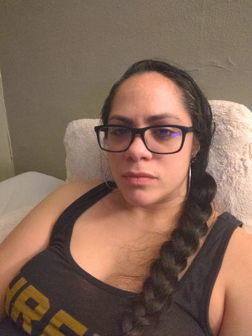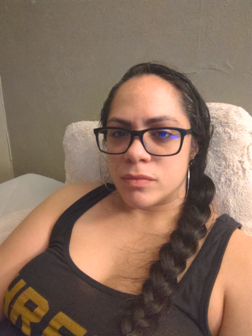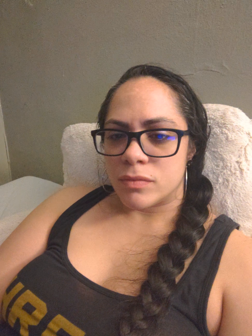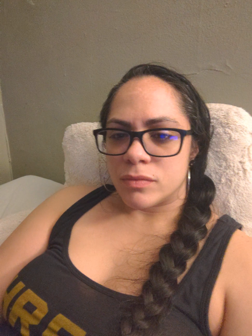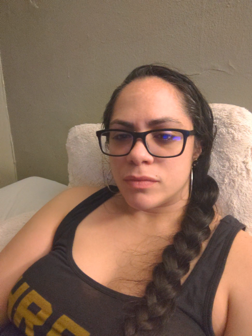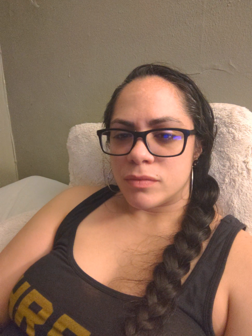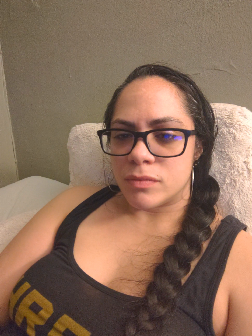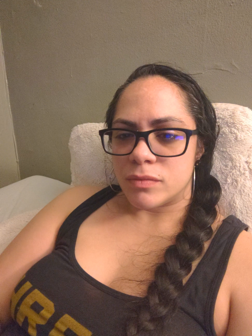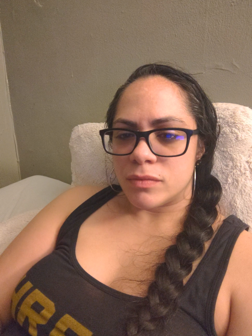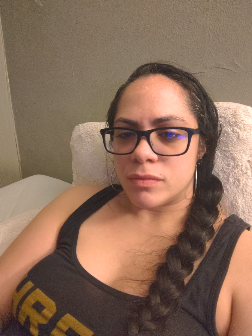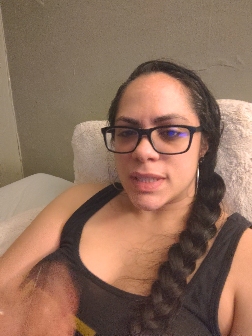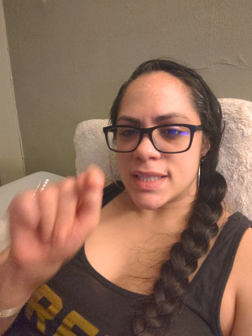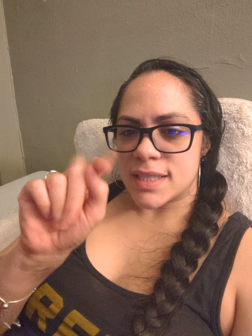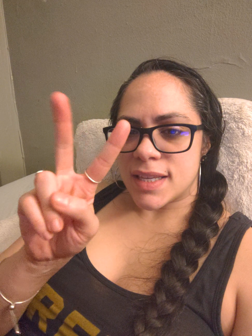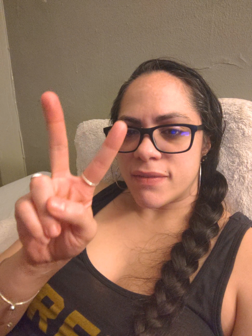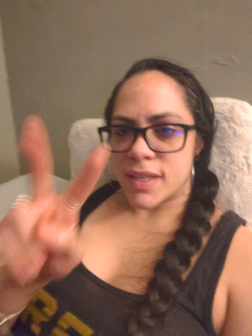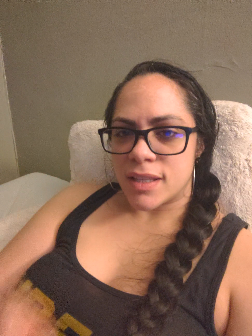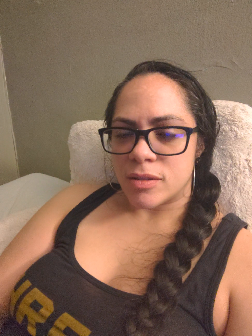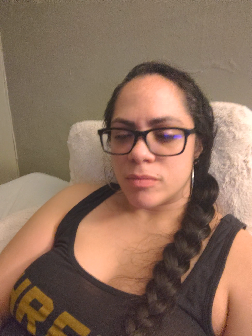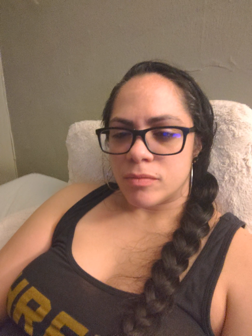TV